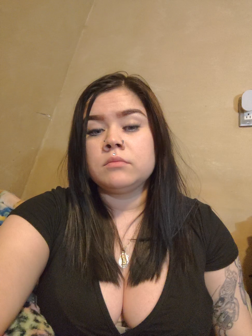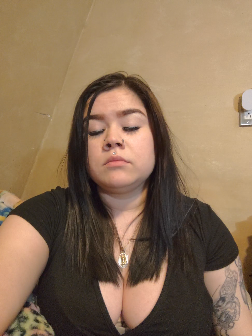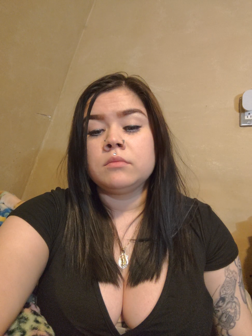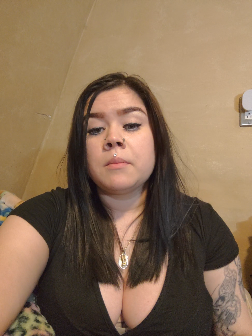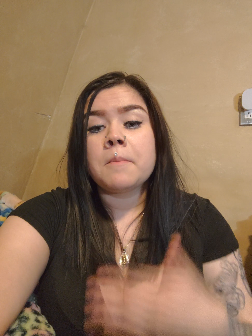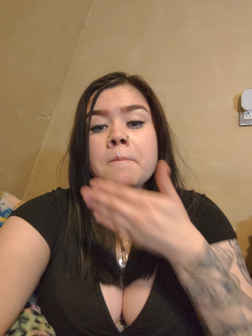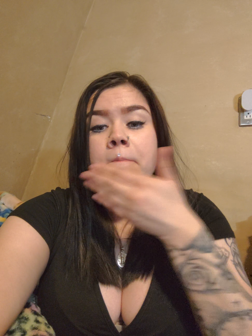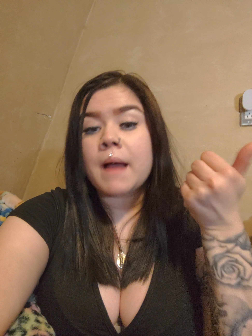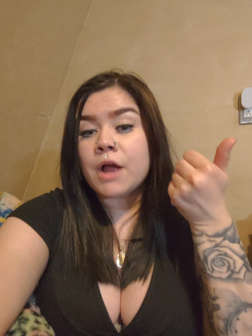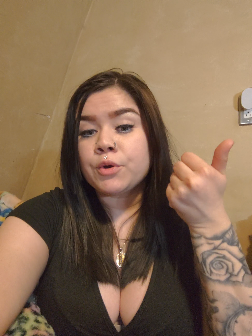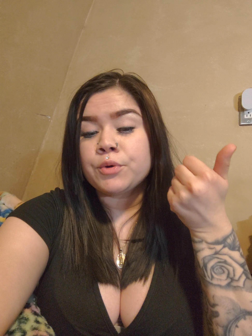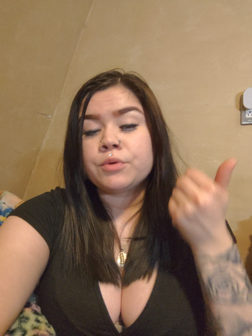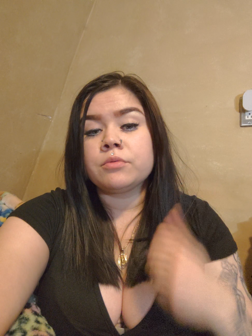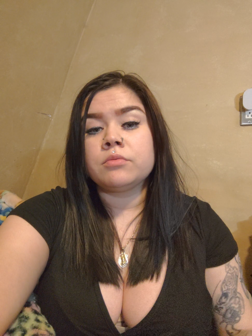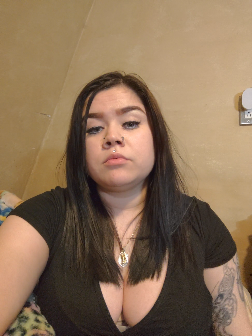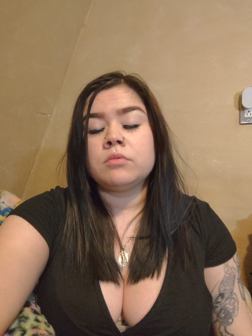better